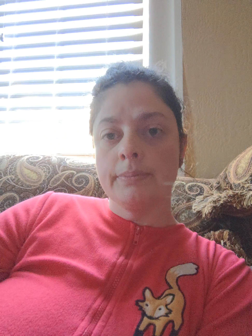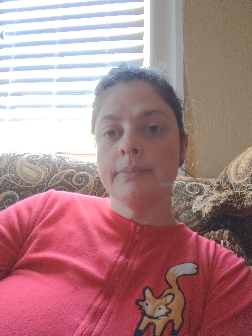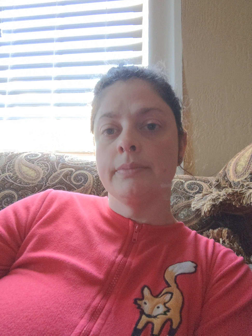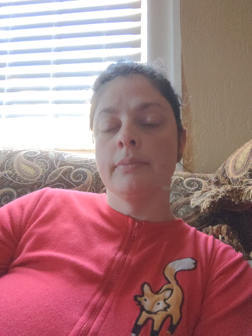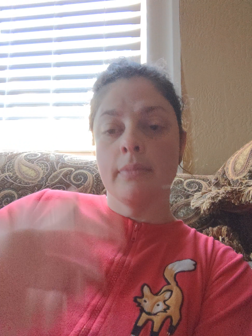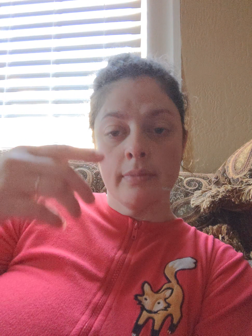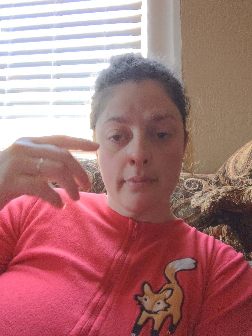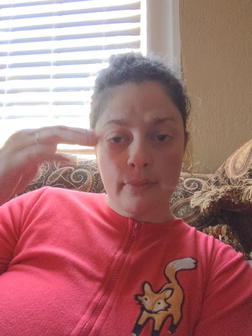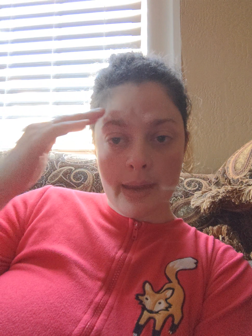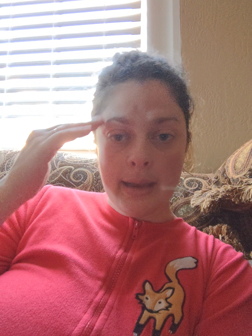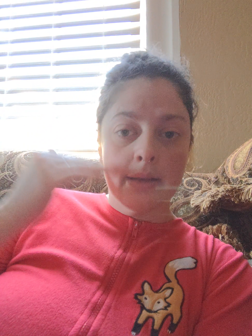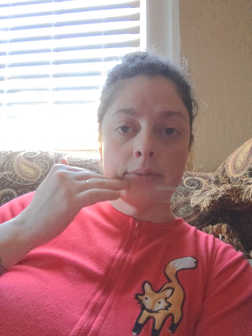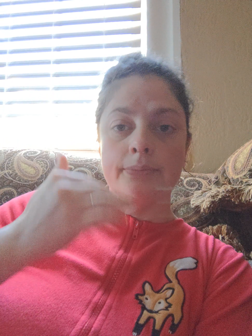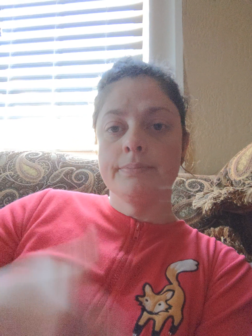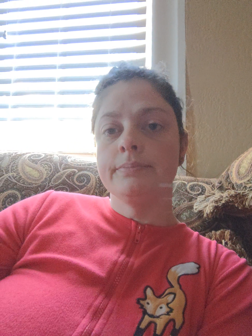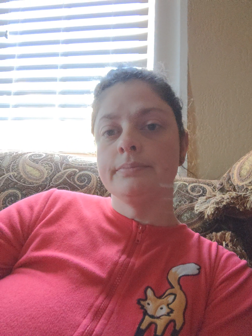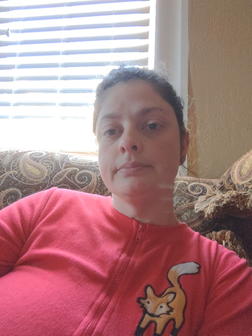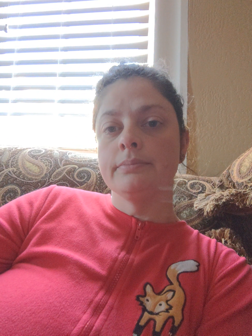head